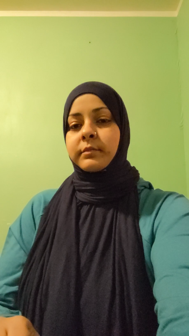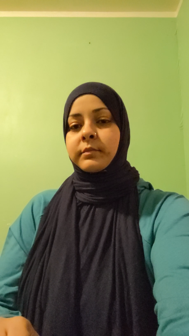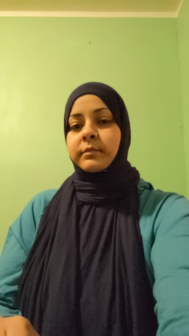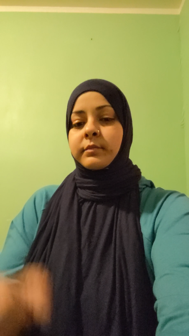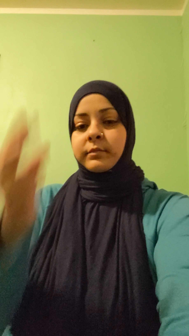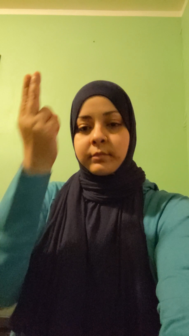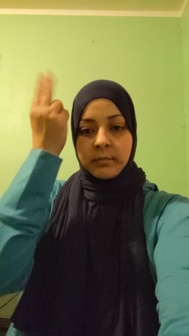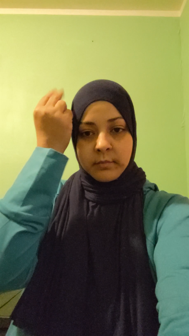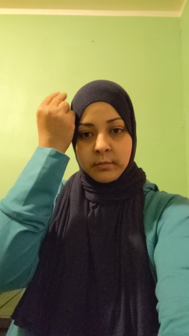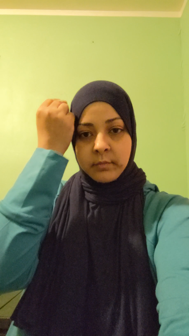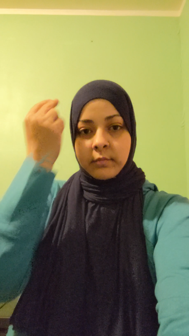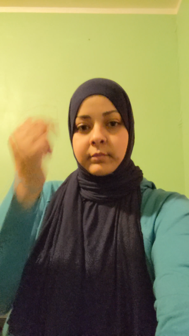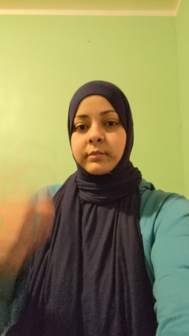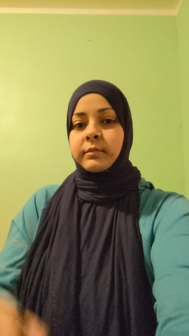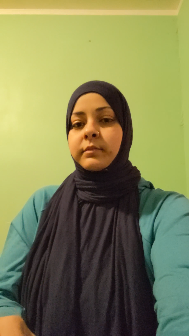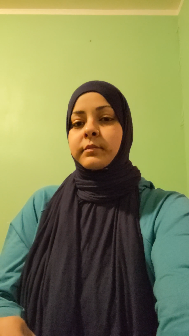bunny